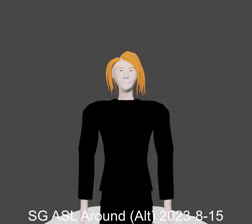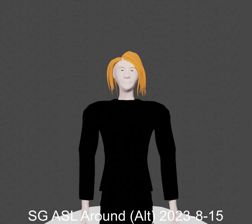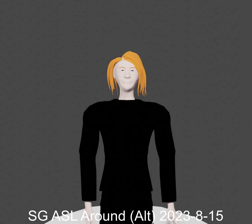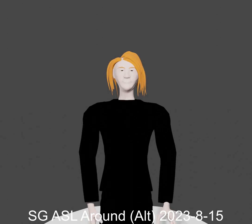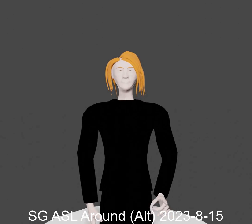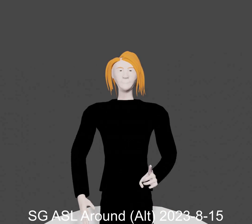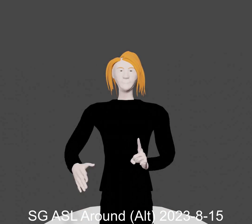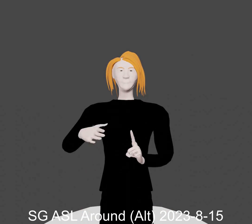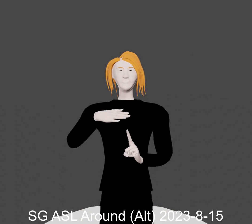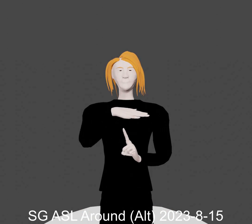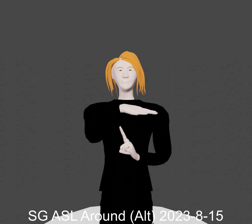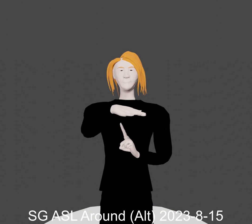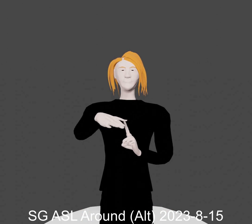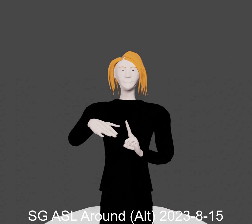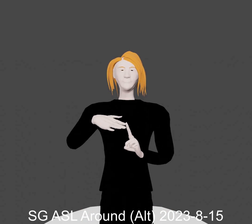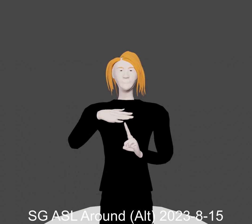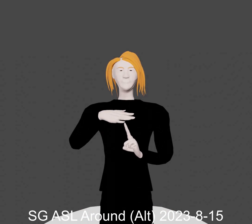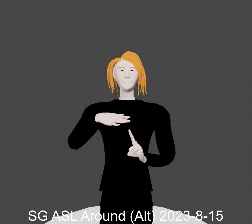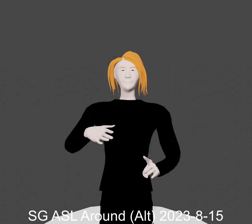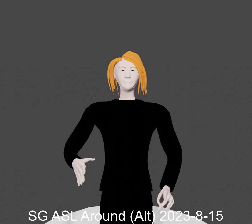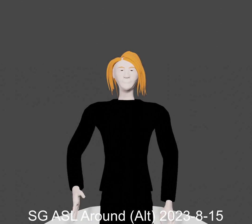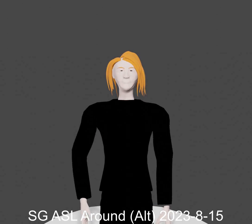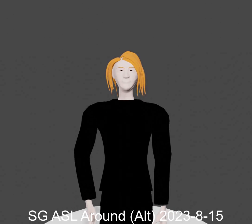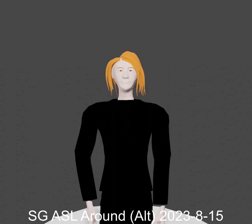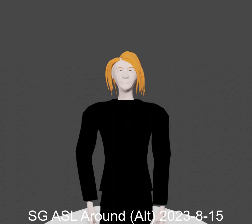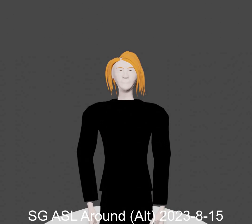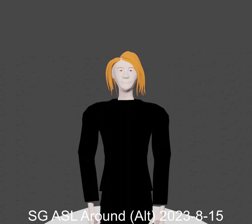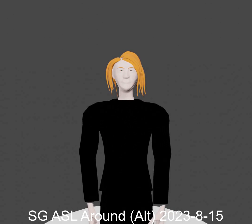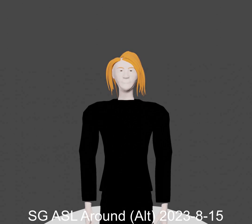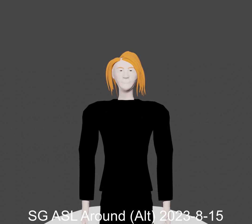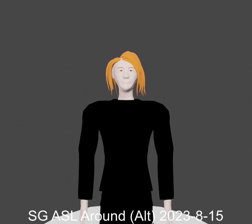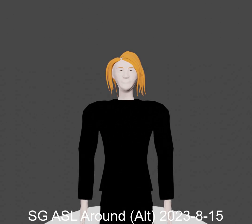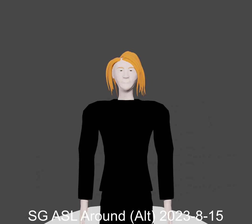Around